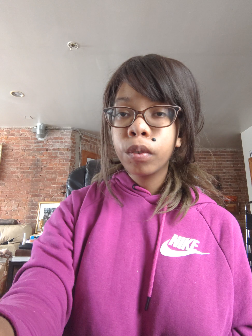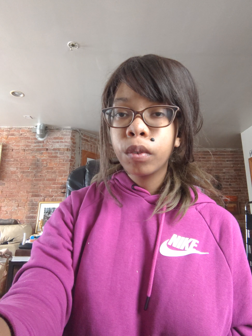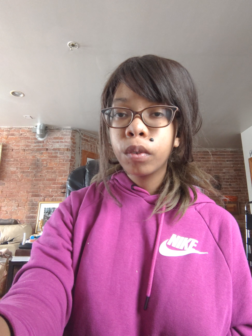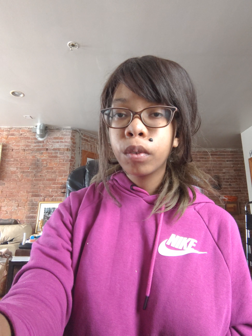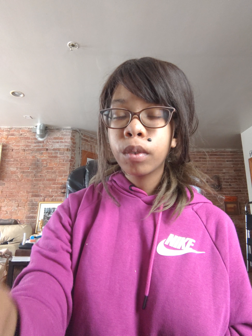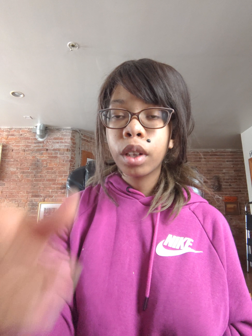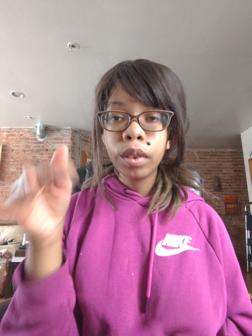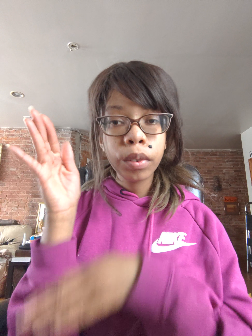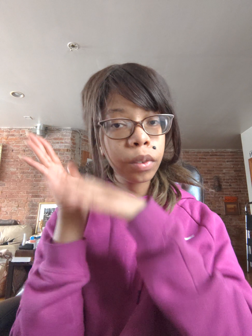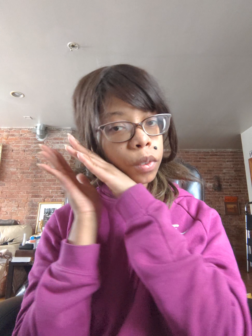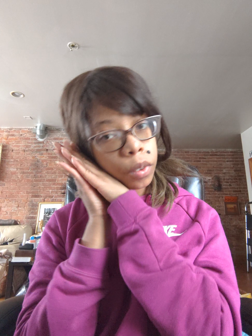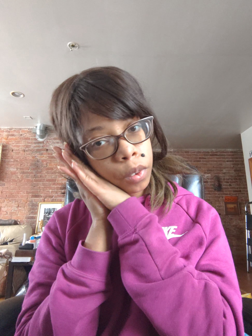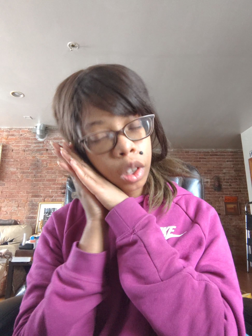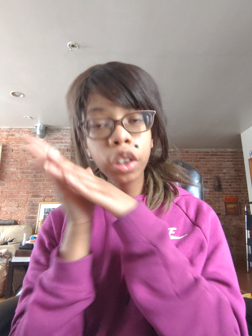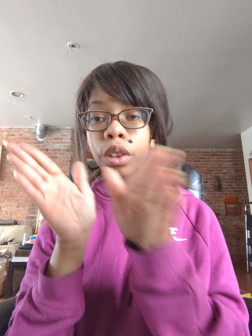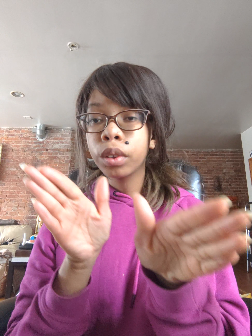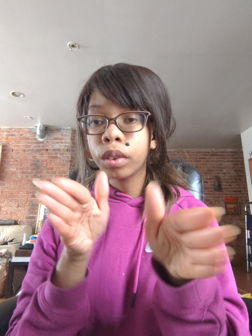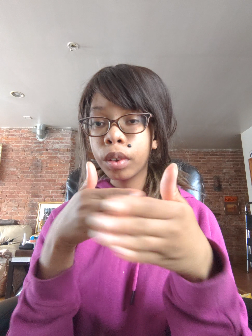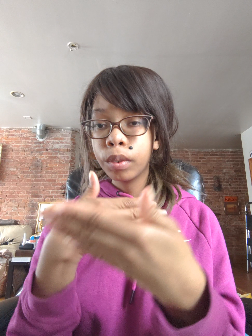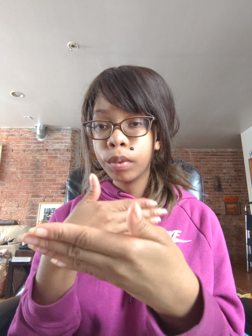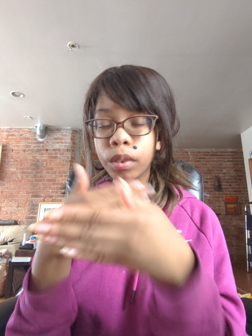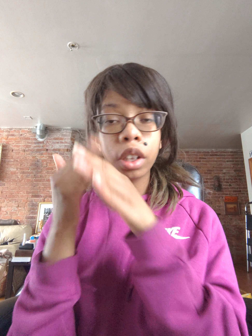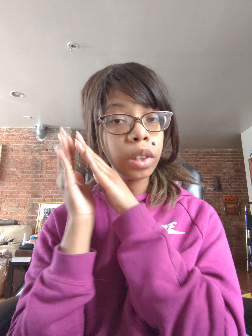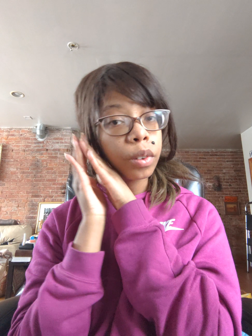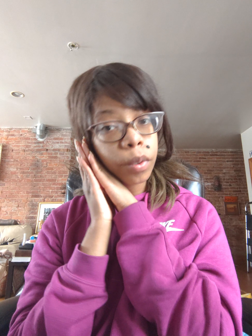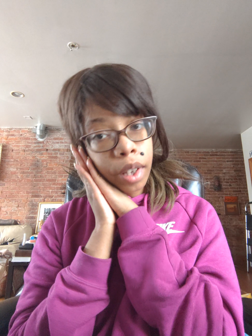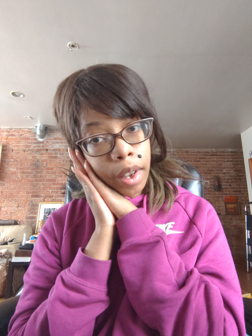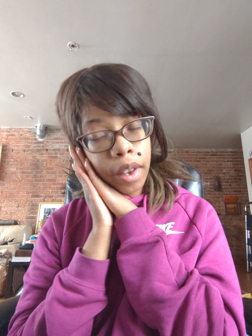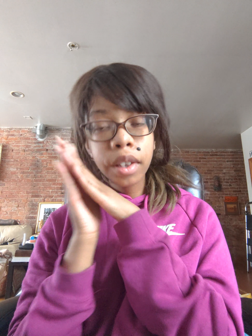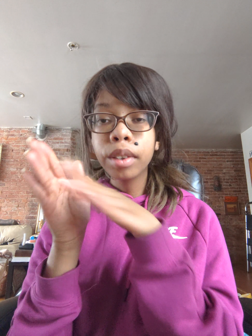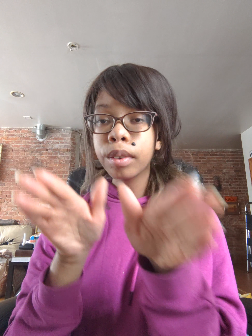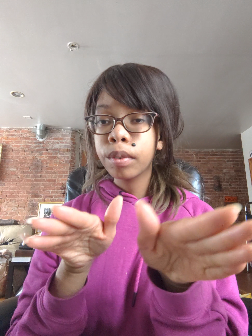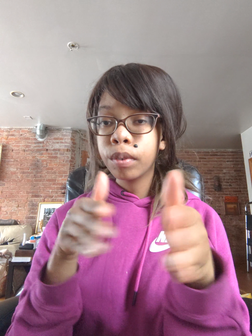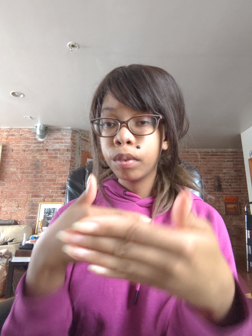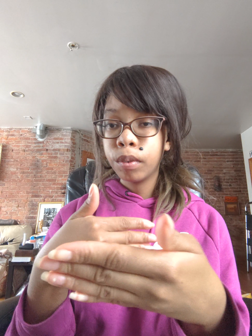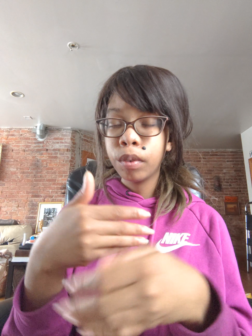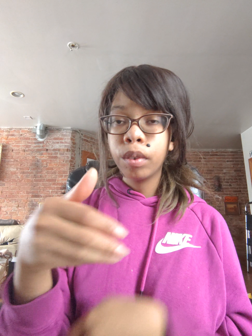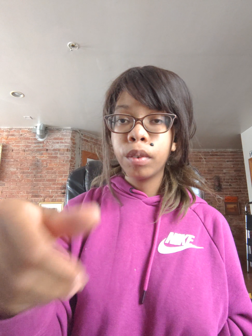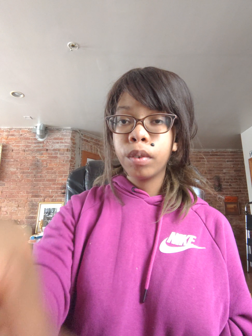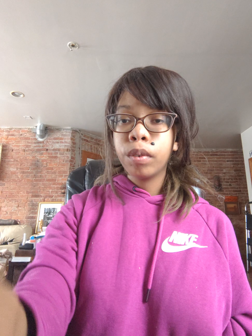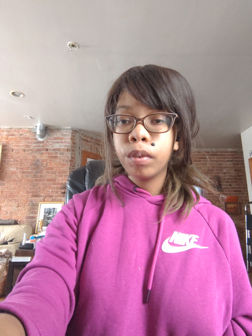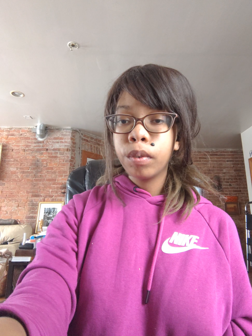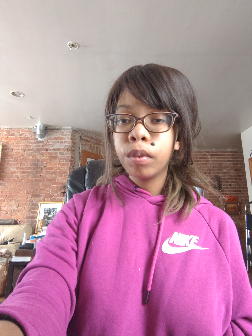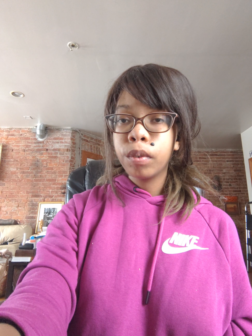bedroom